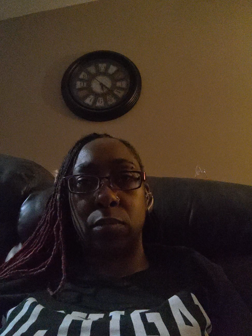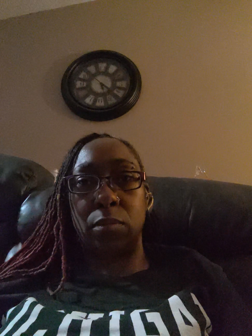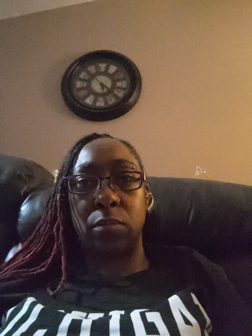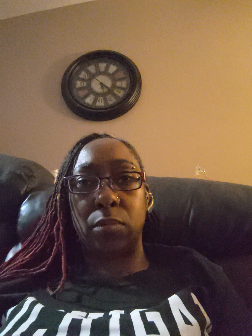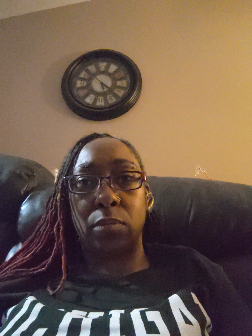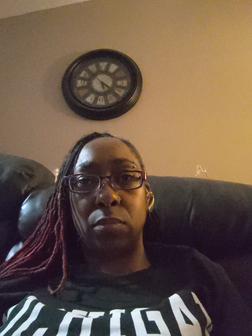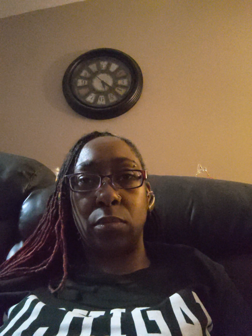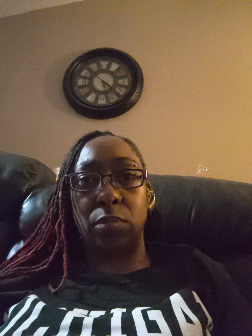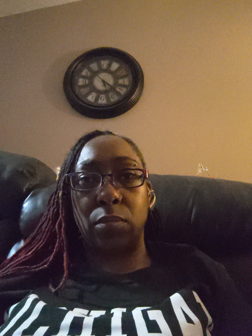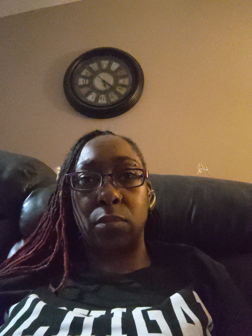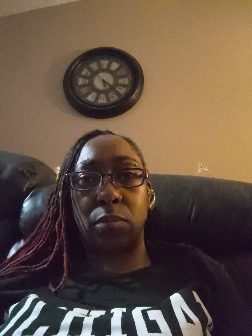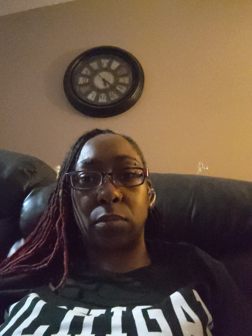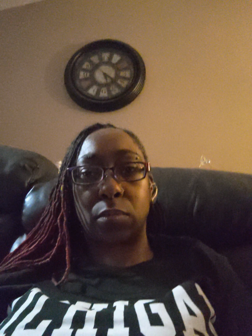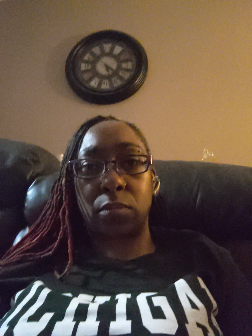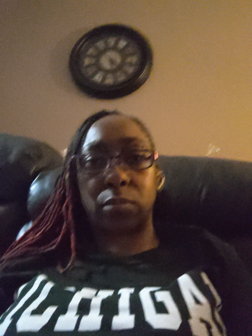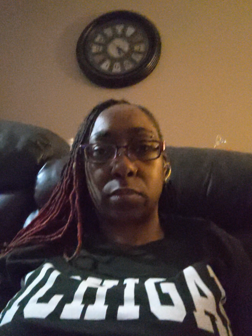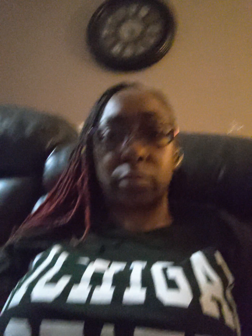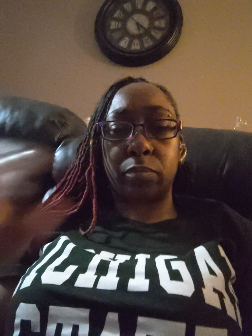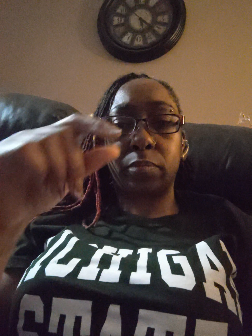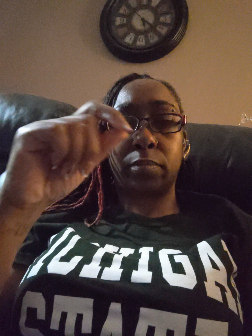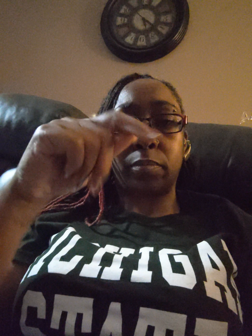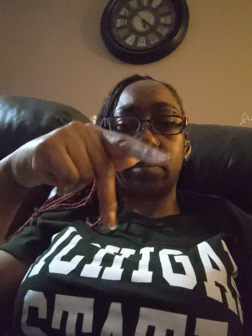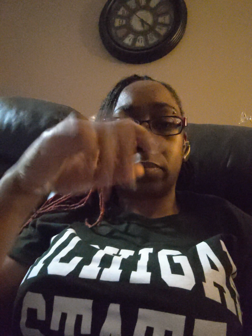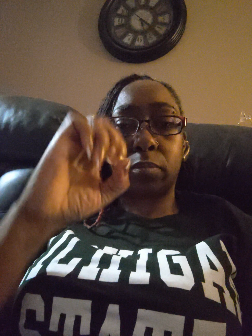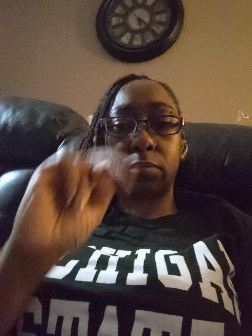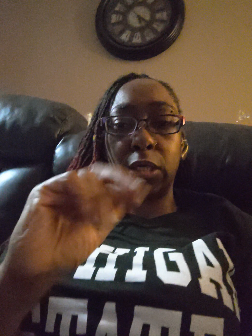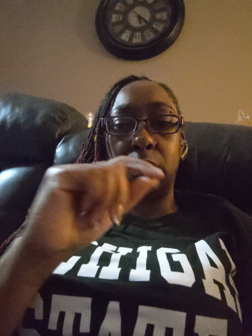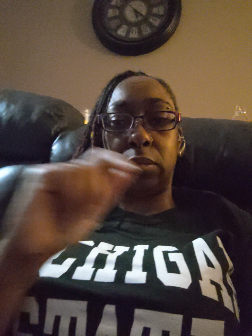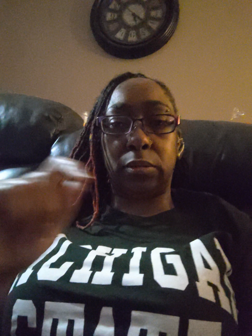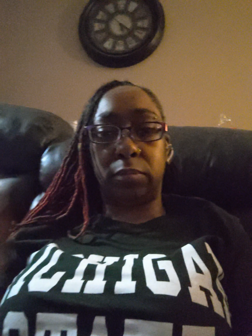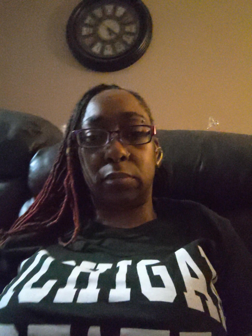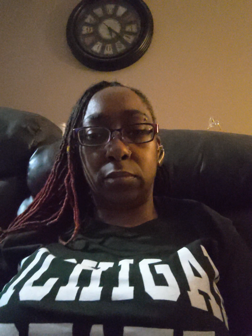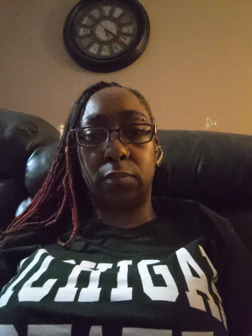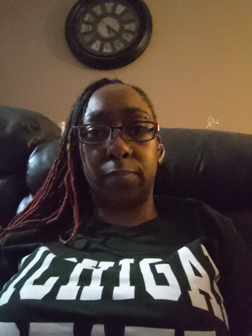pen